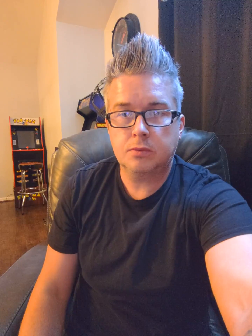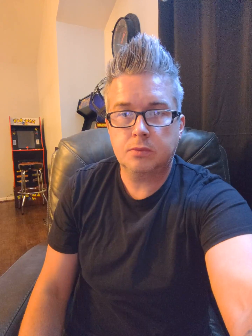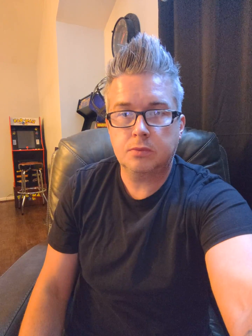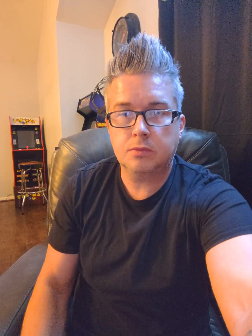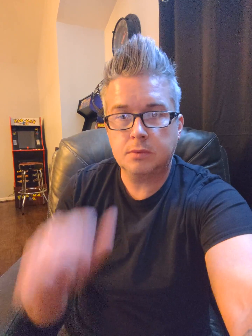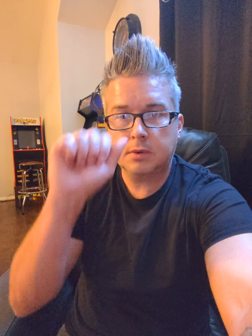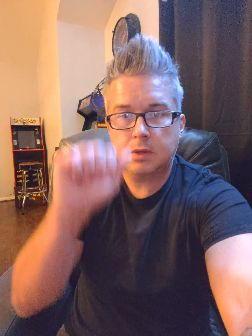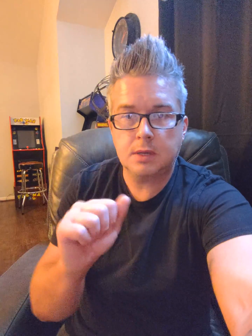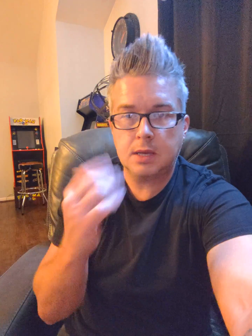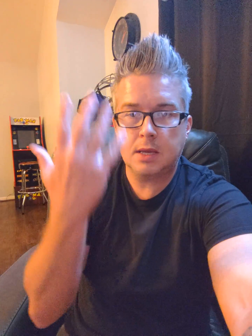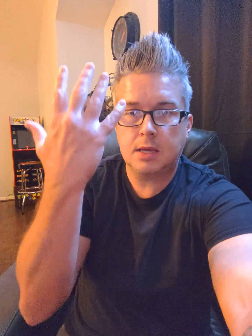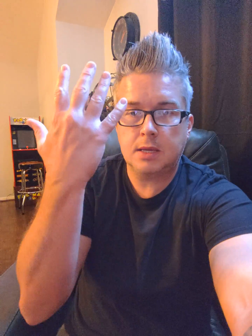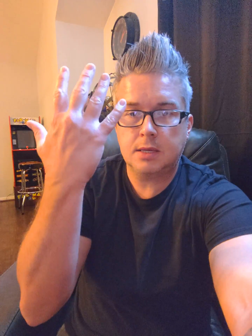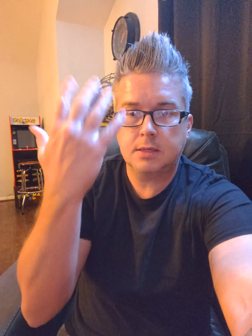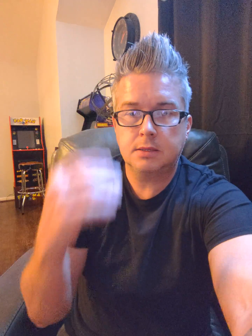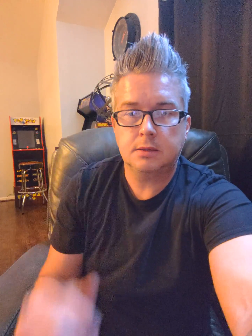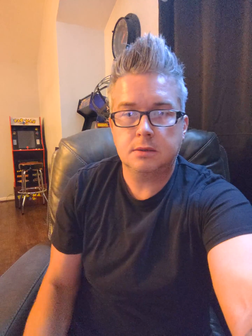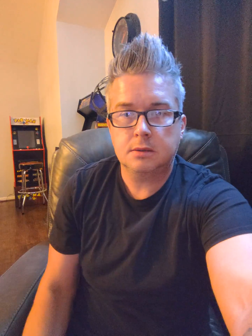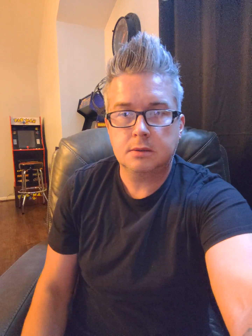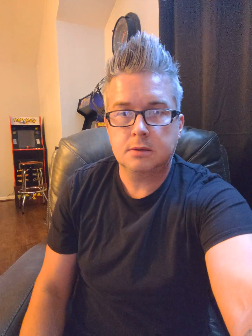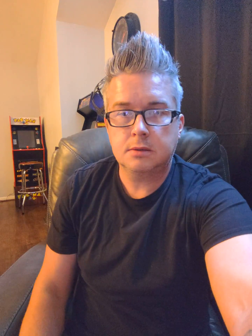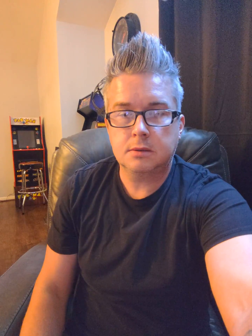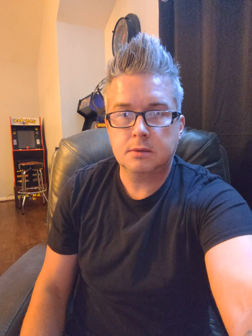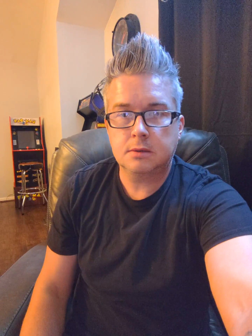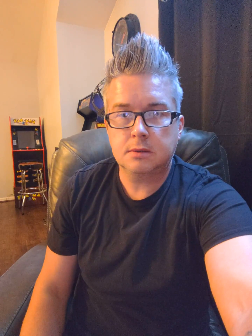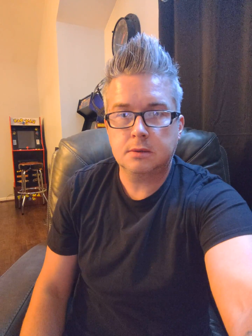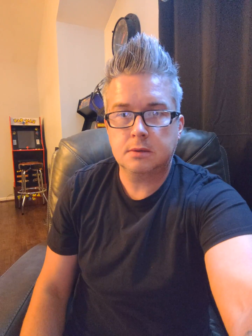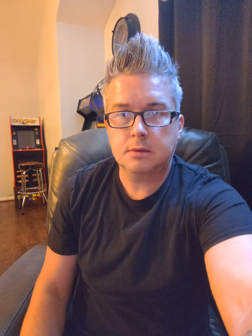gloves